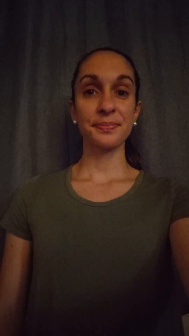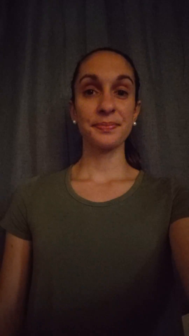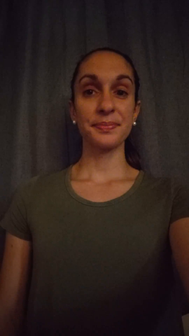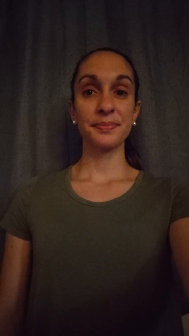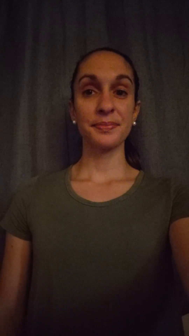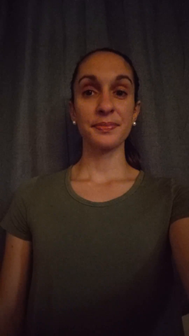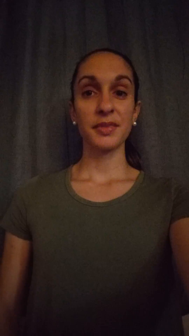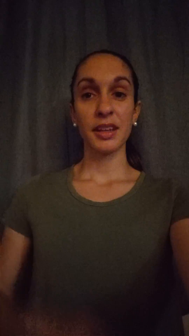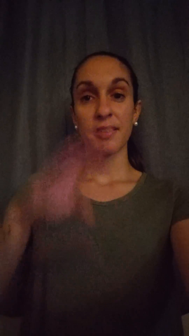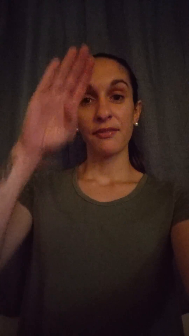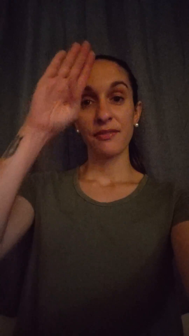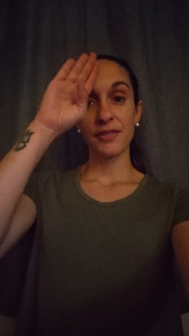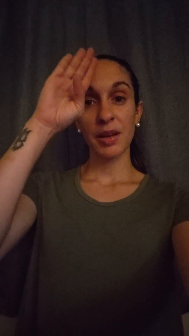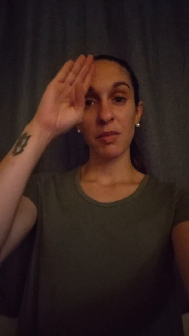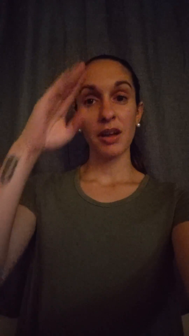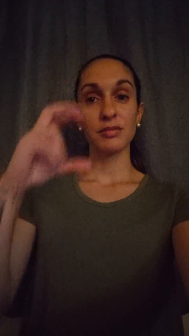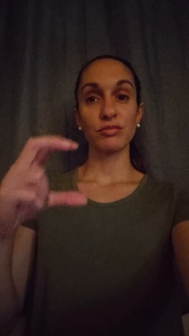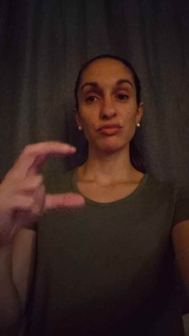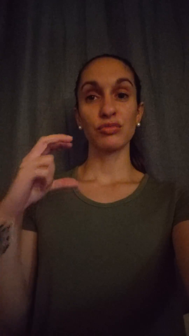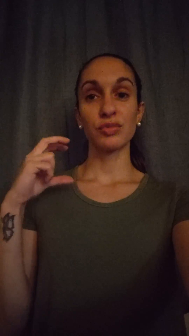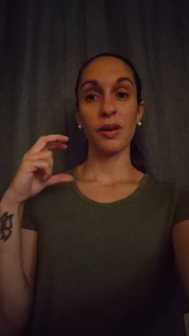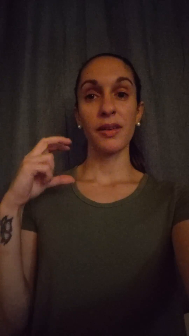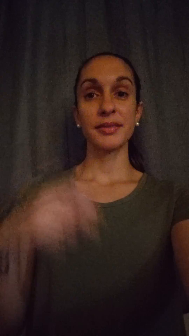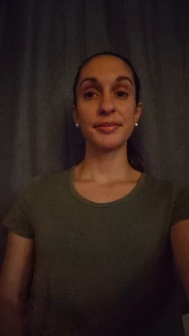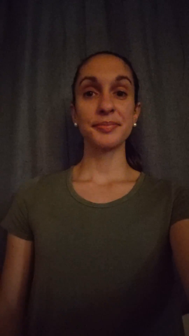fire truck